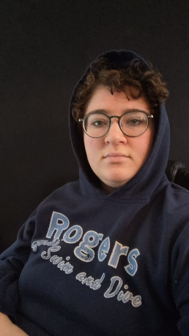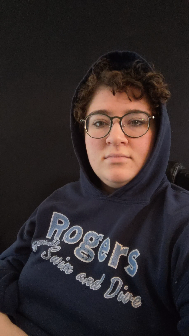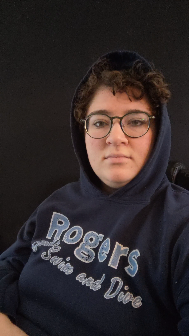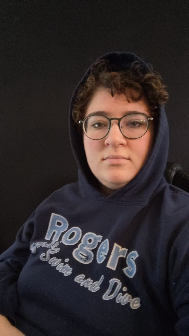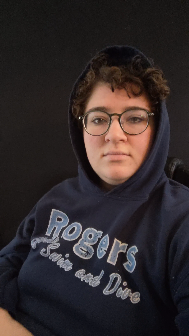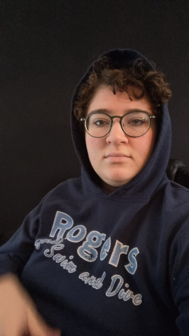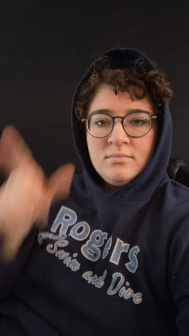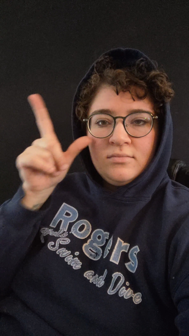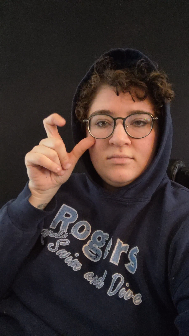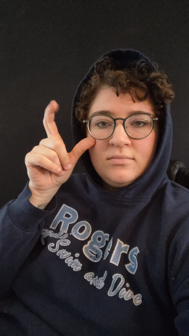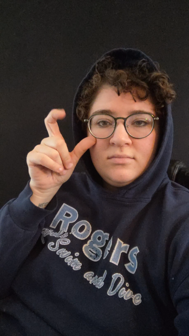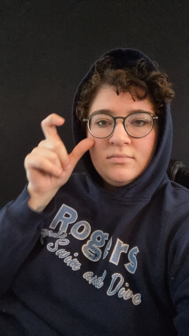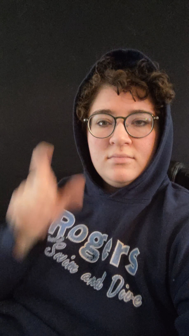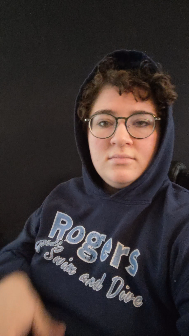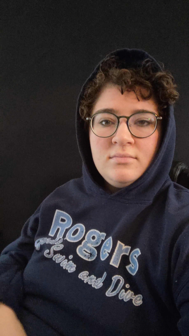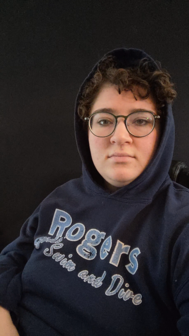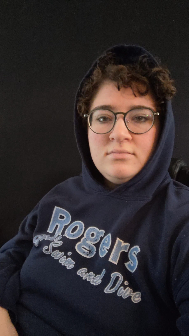camera